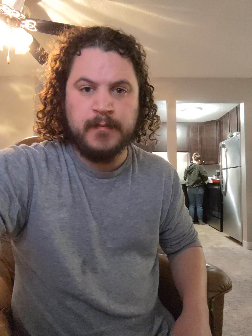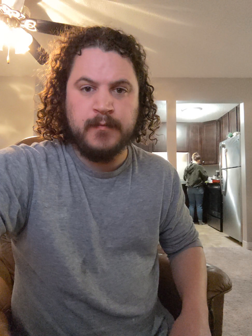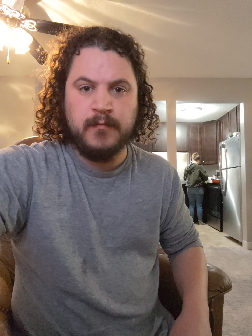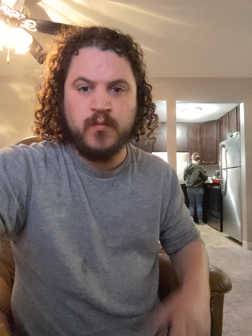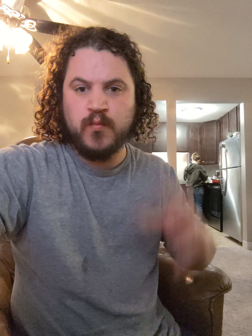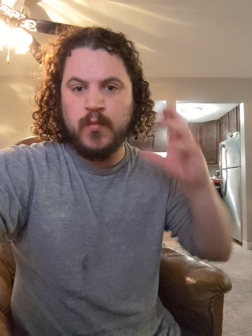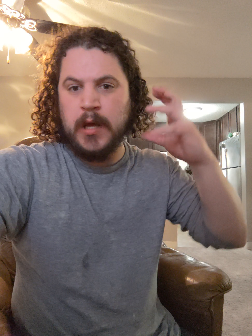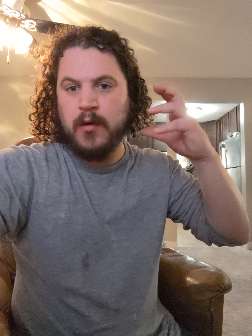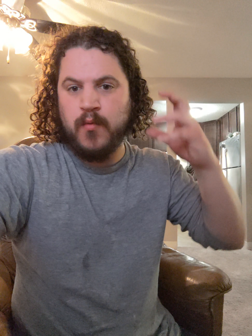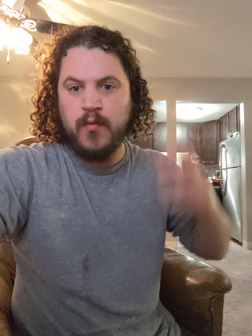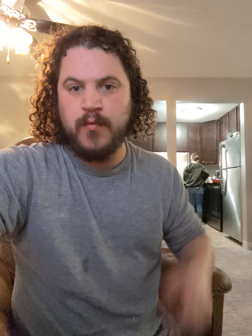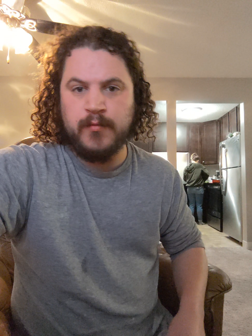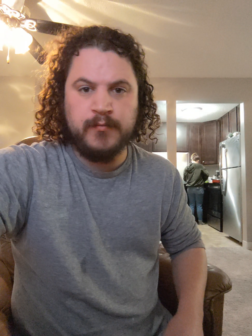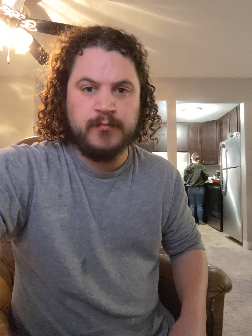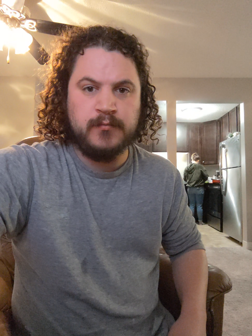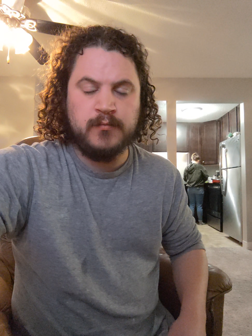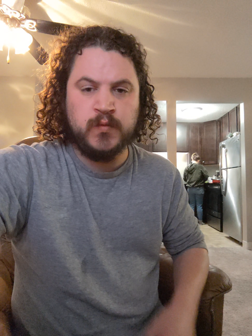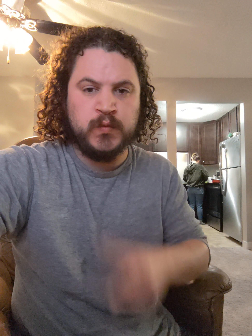radio